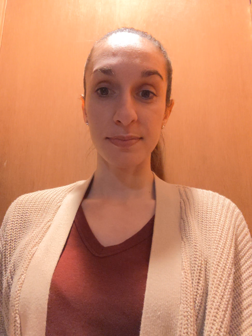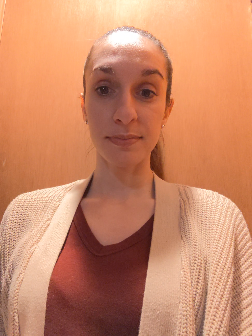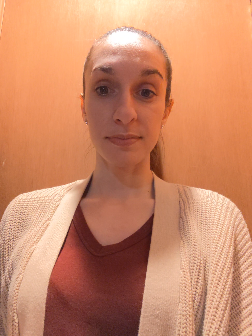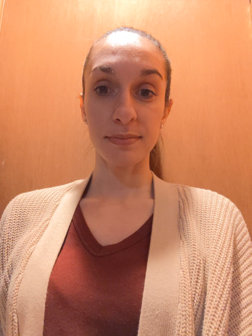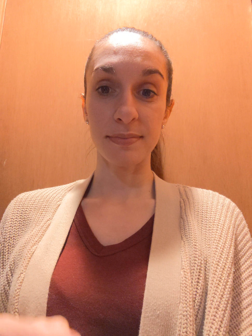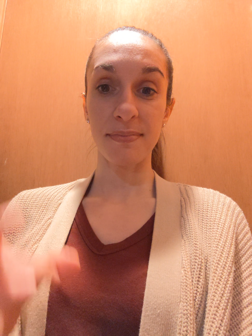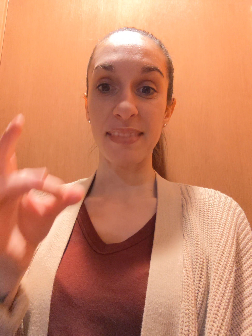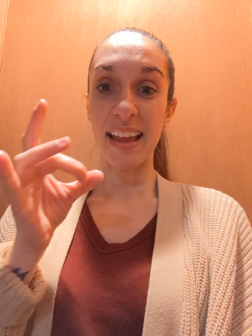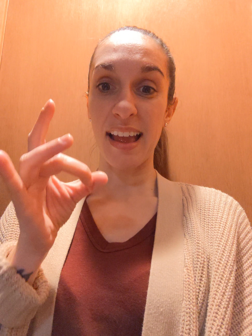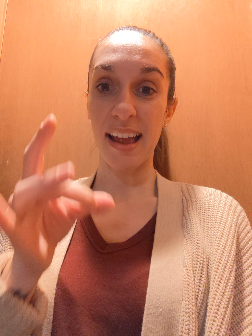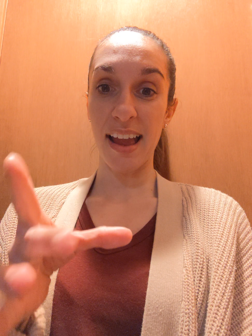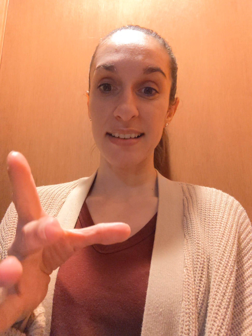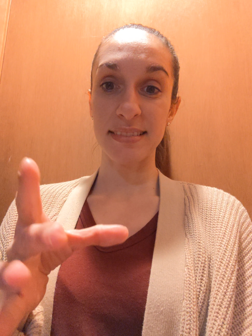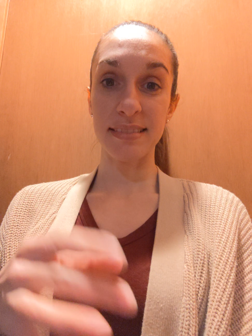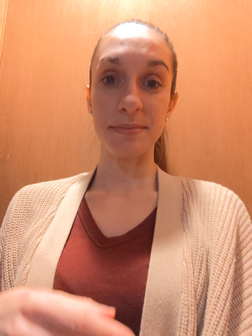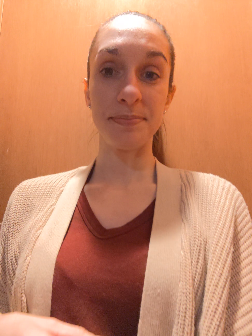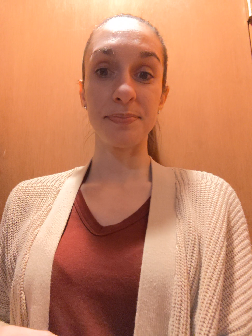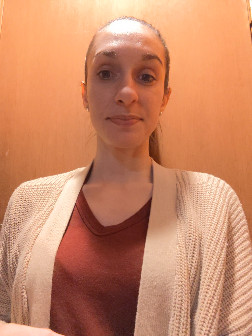hate